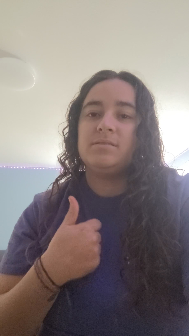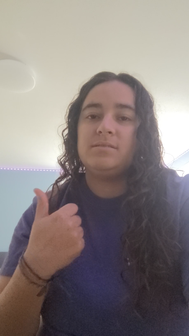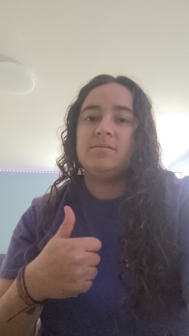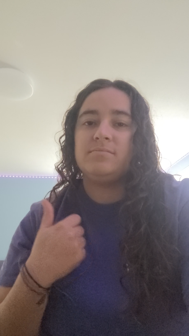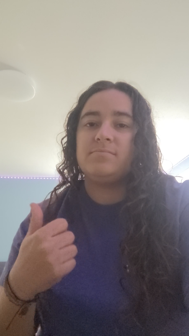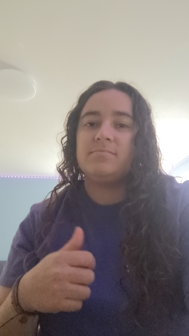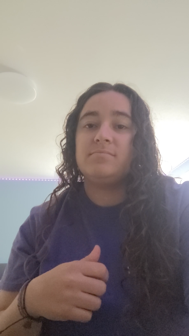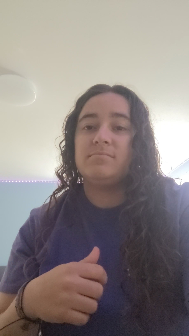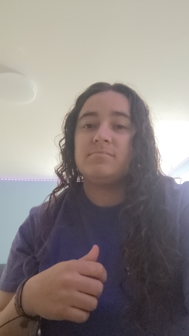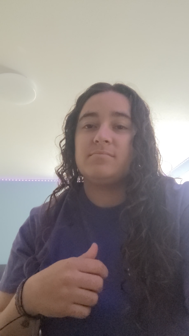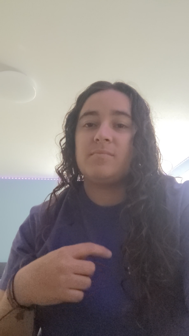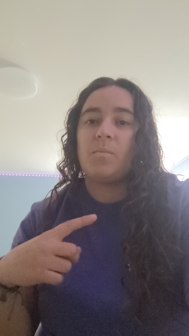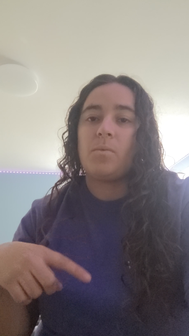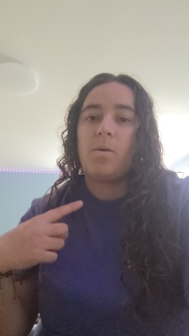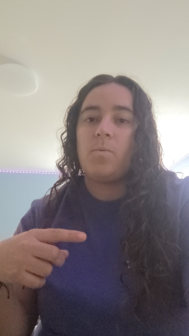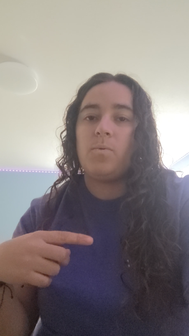about